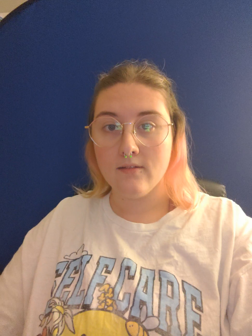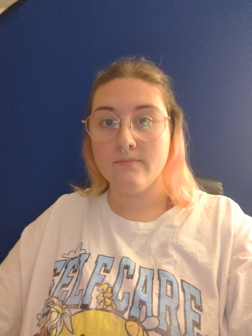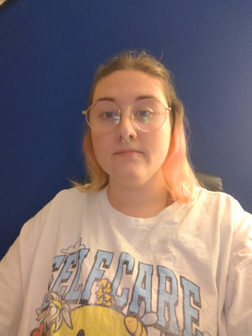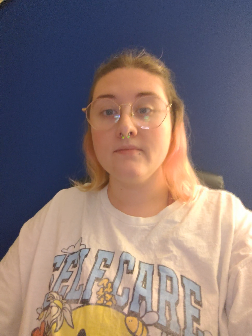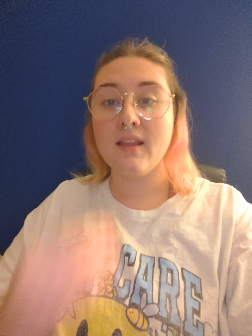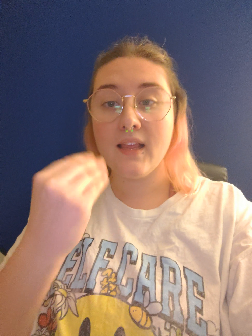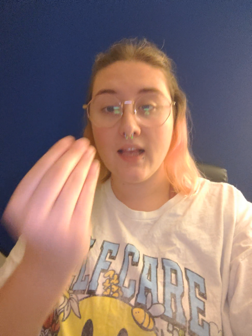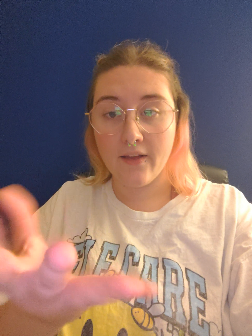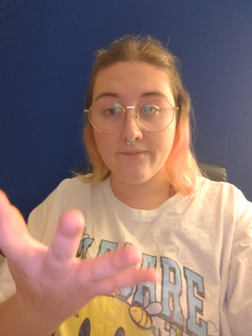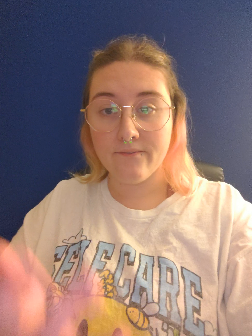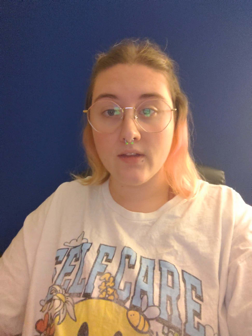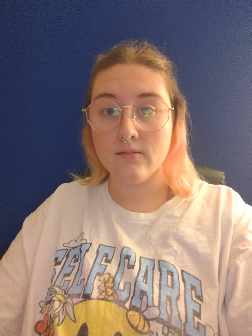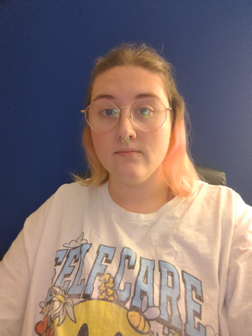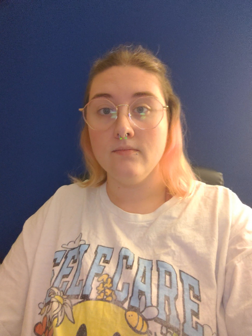give